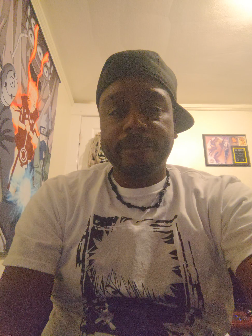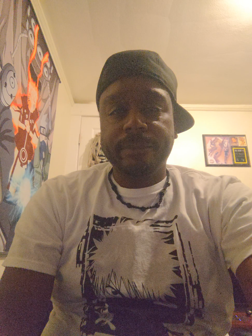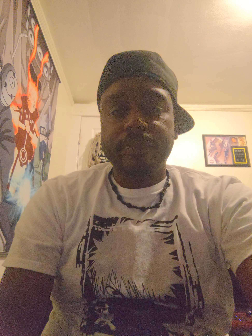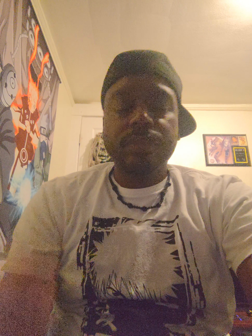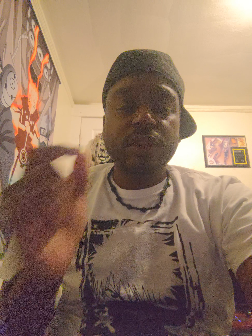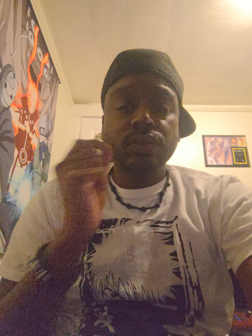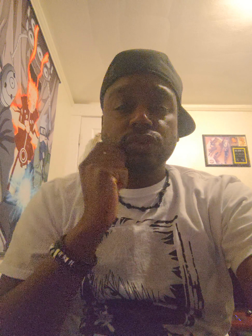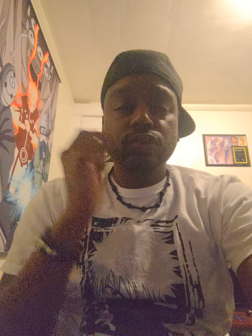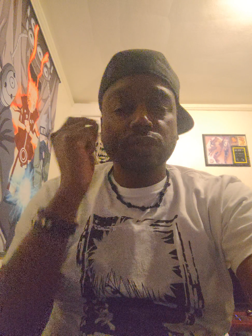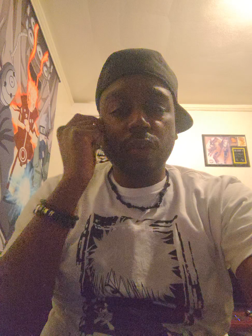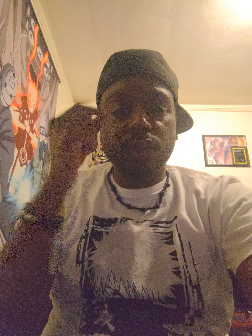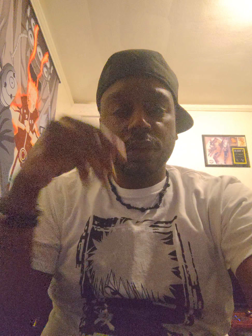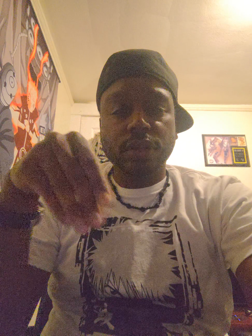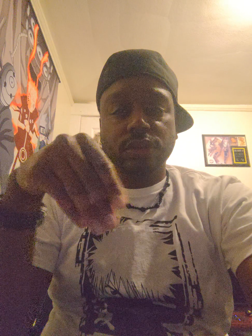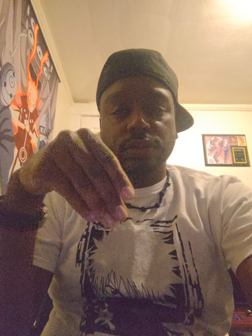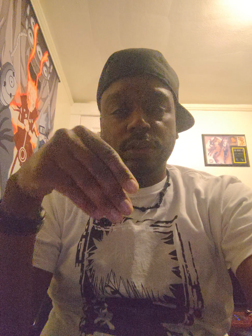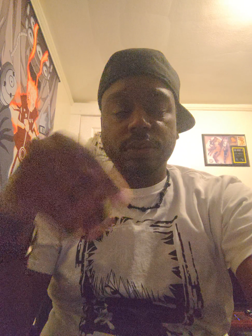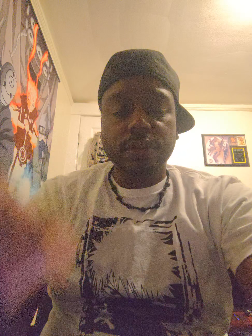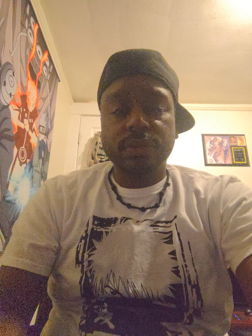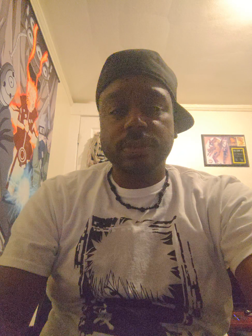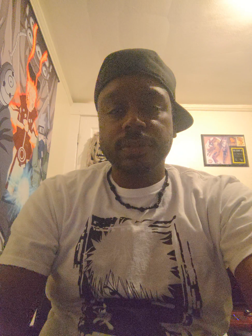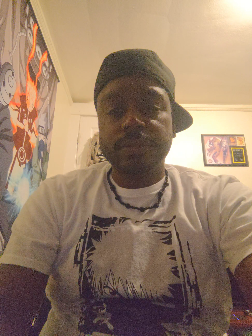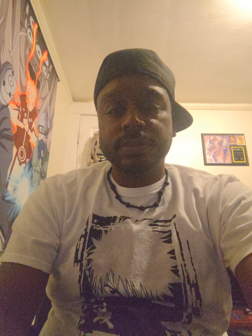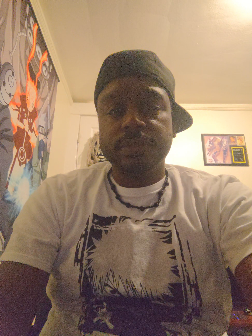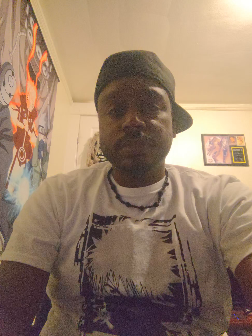store